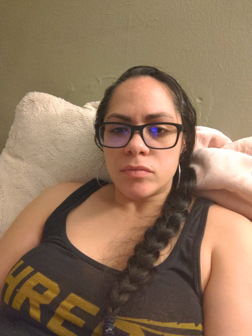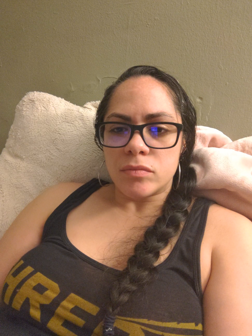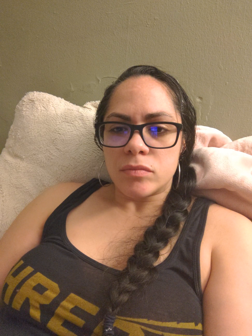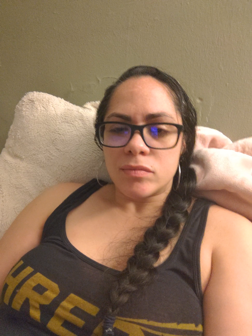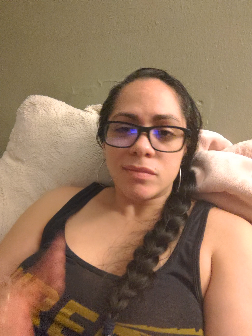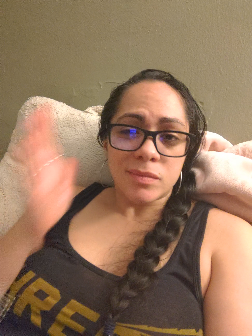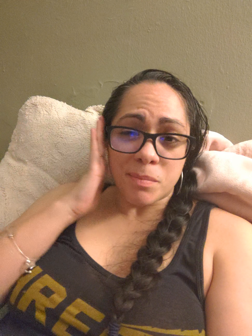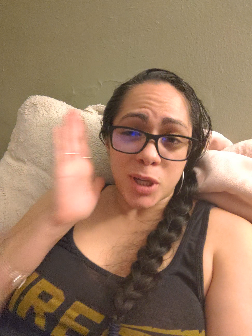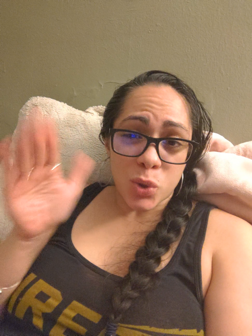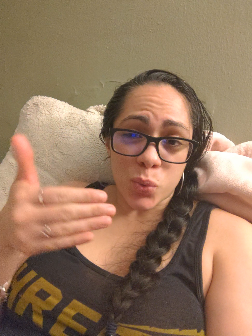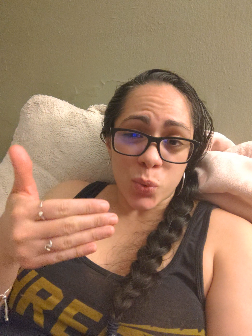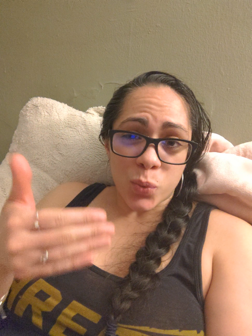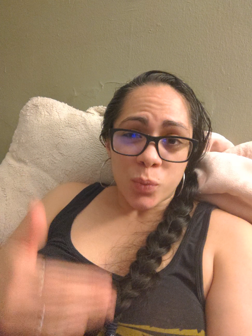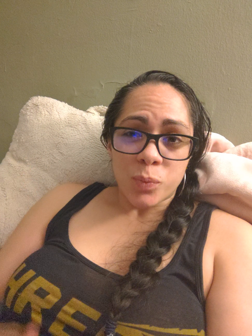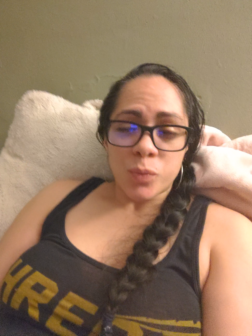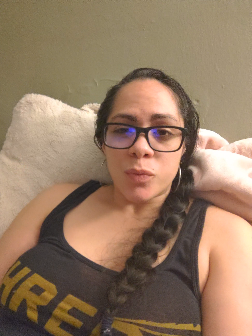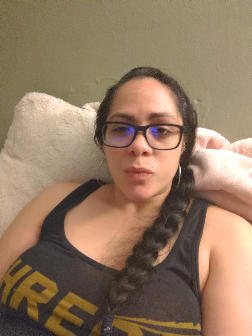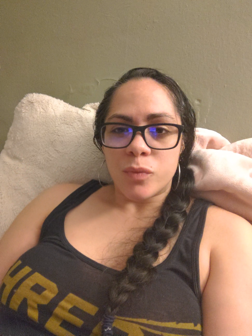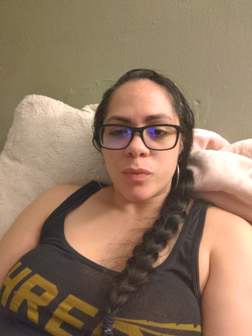bedroom